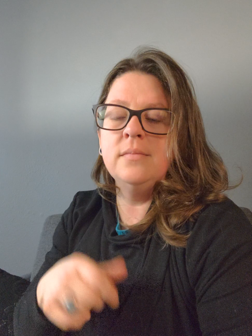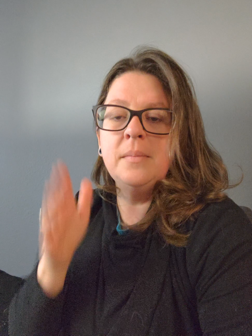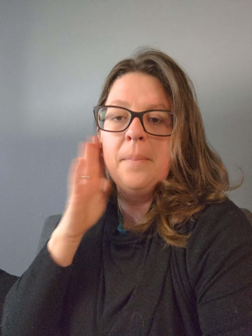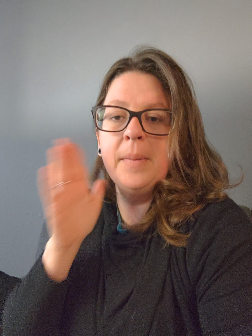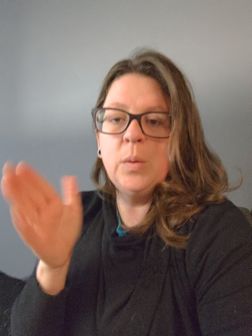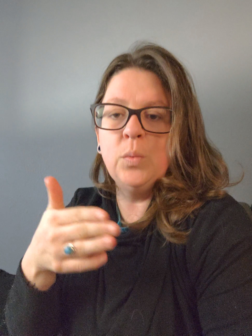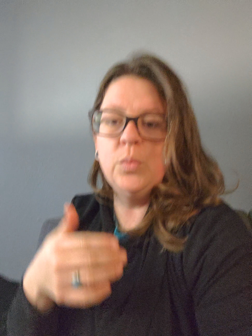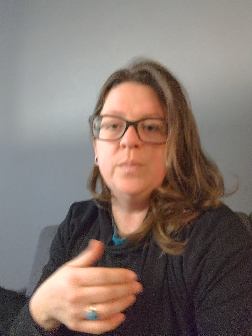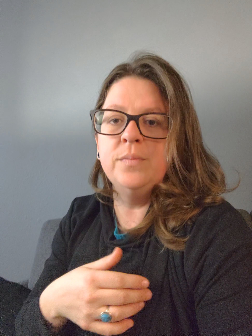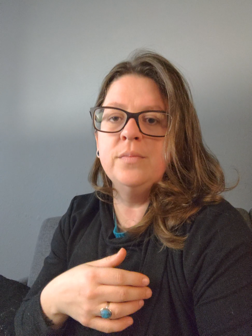bedroom